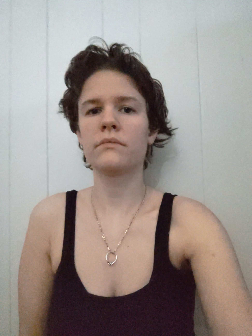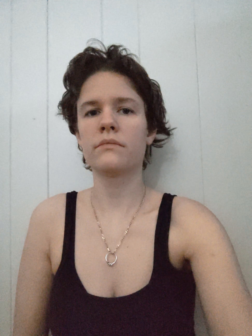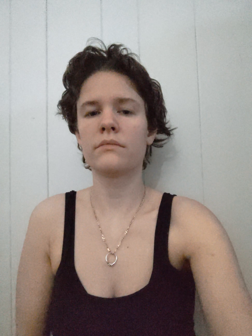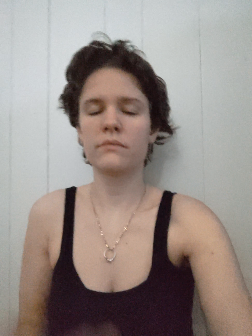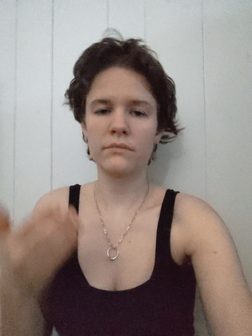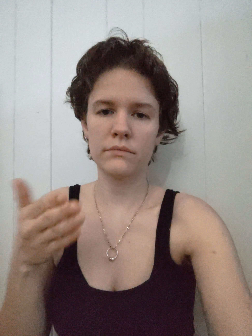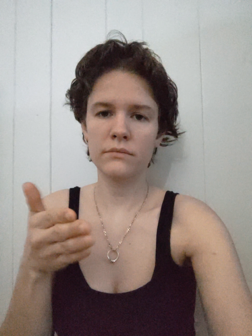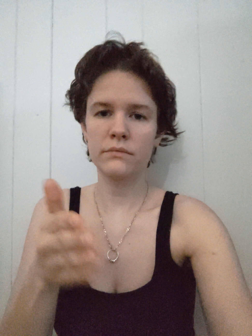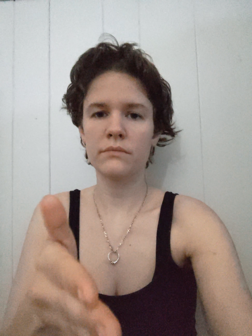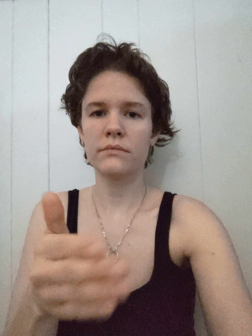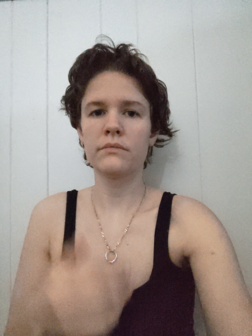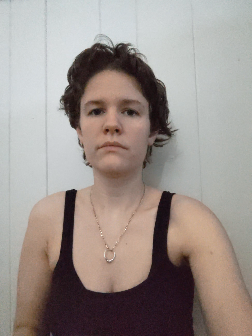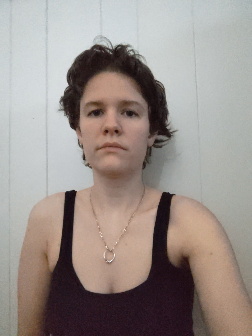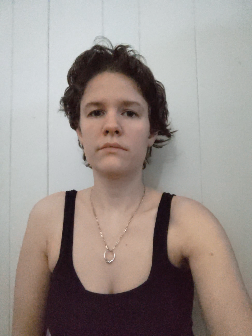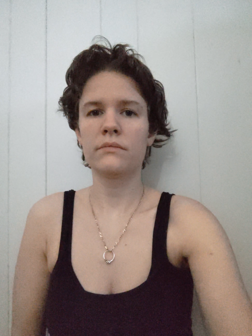fish